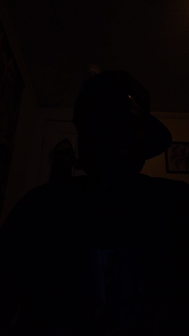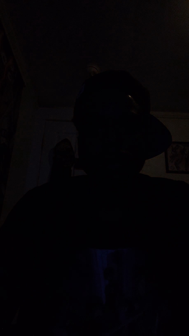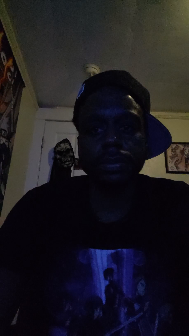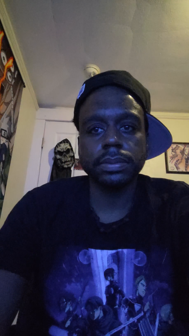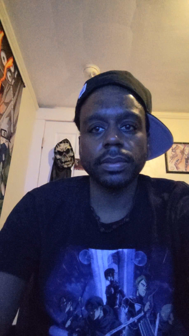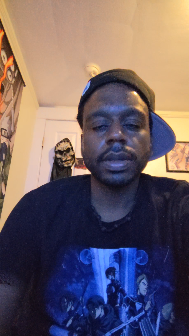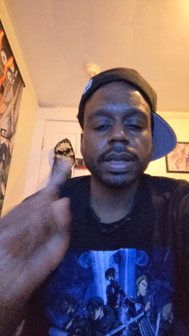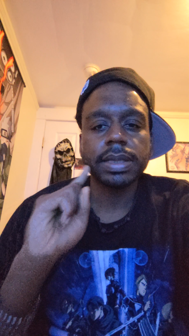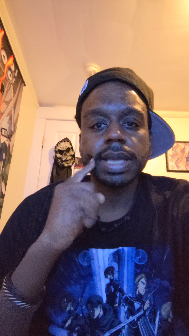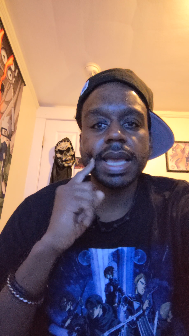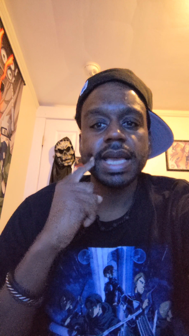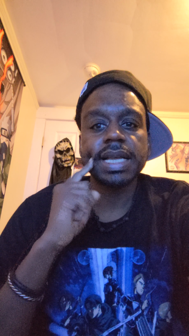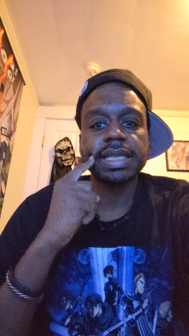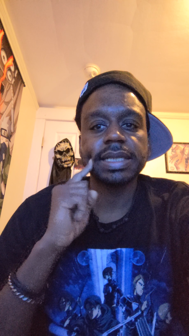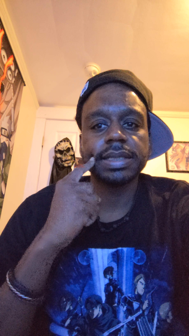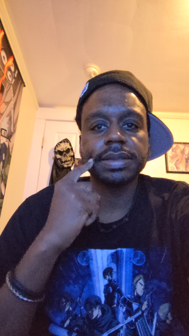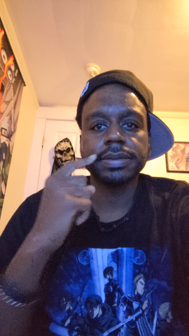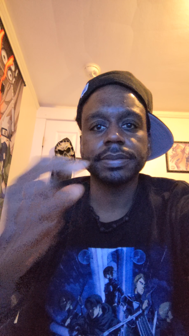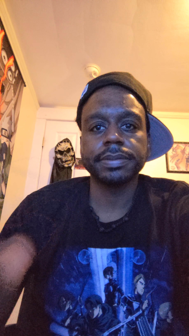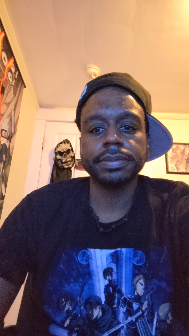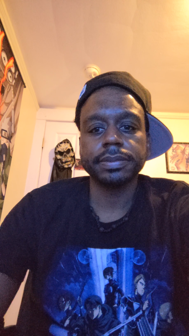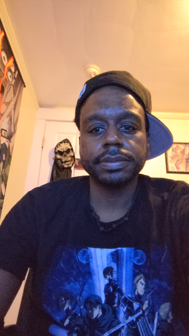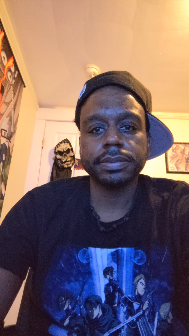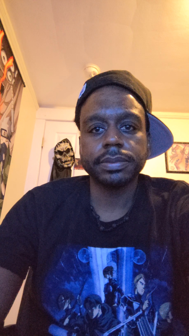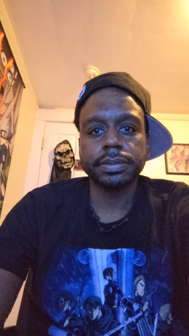candy